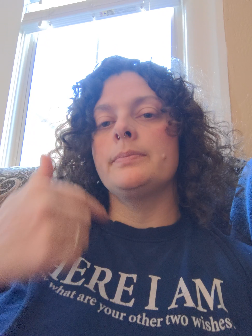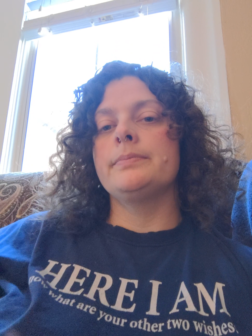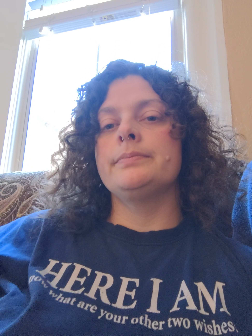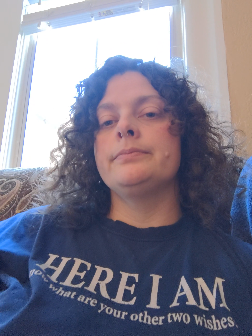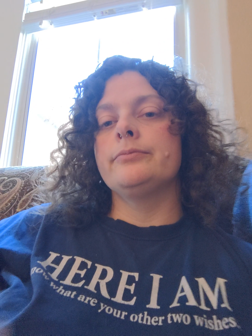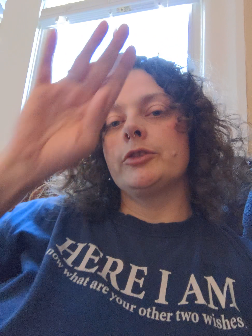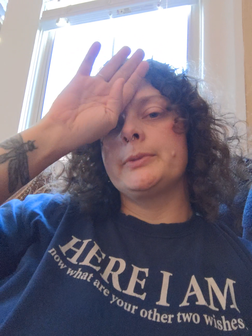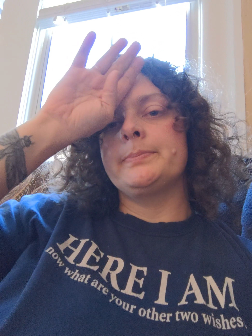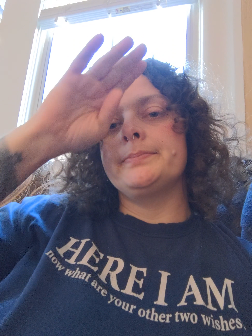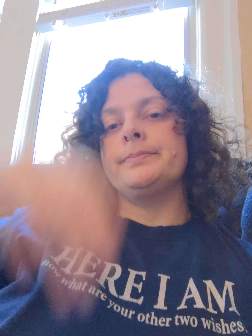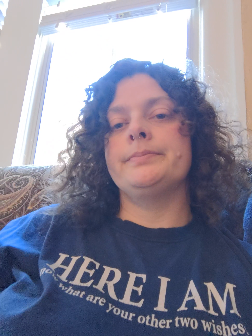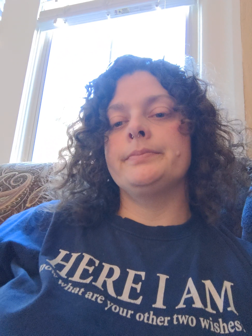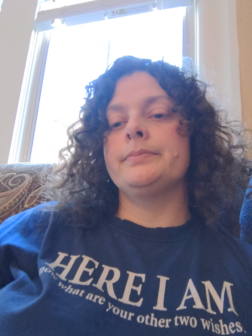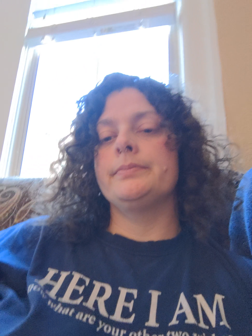fireman